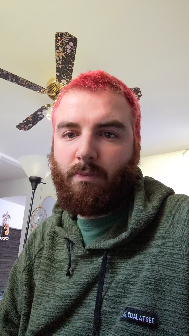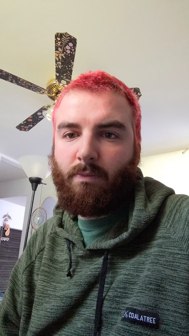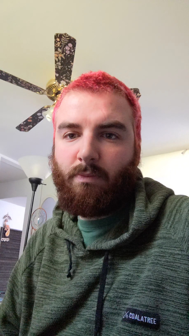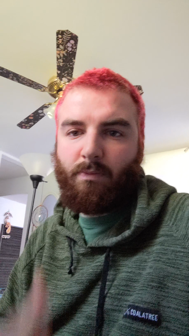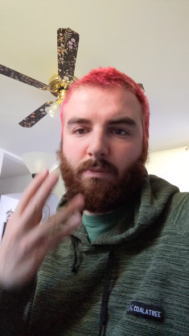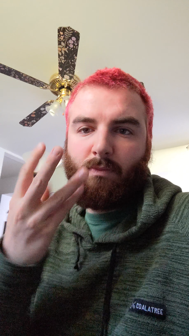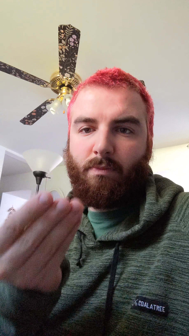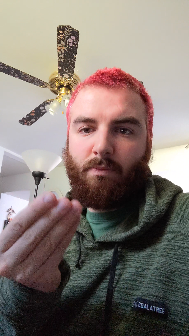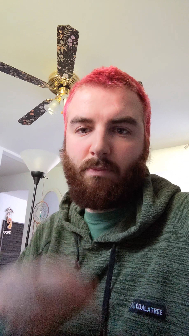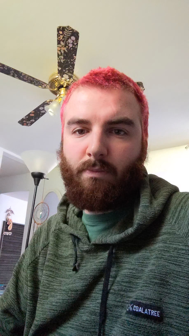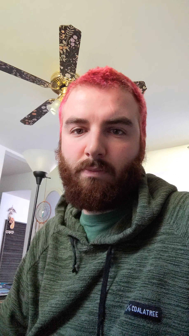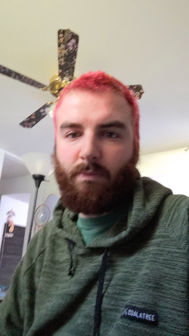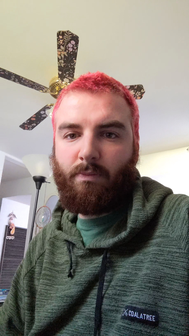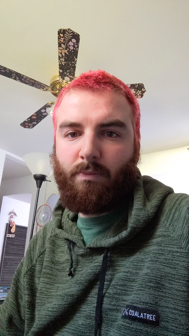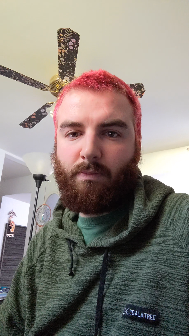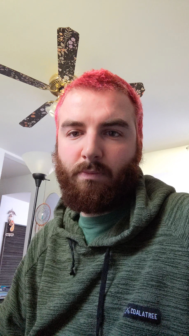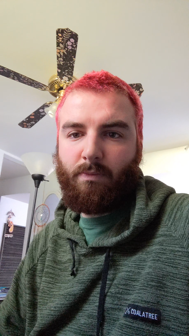going to